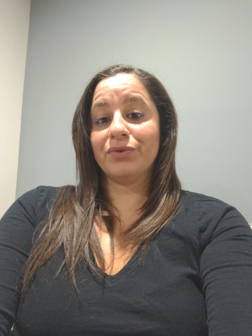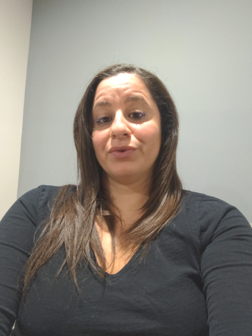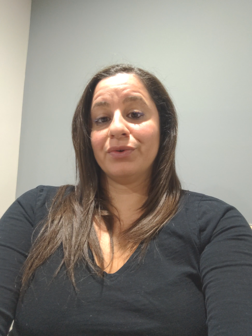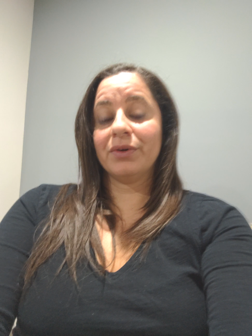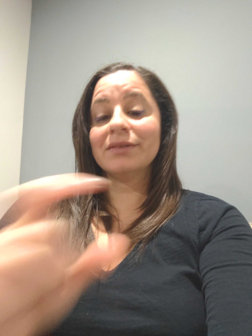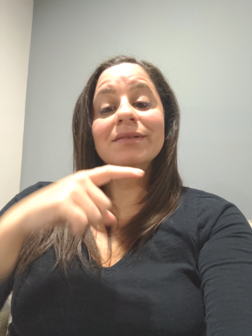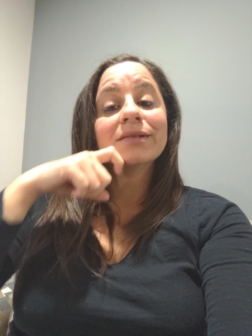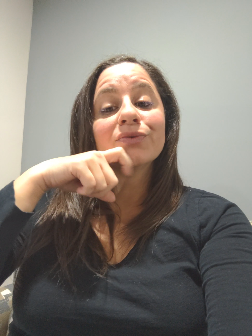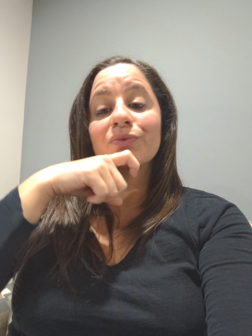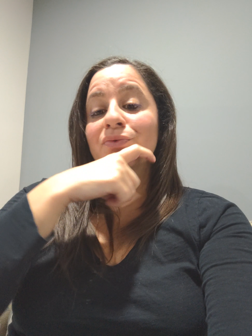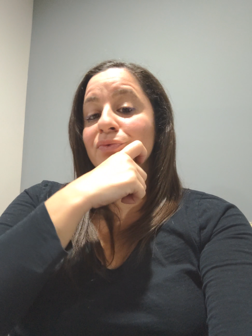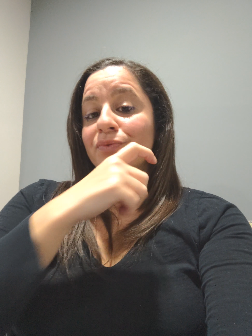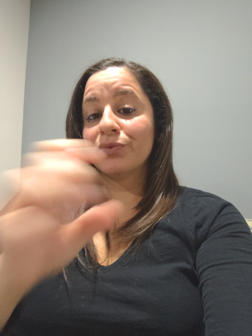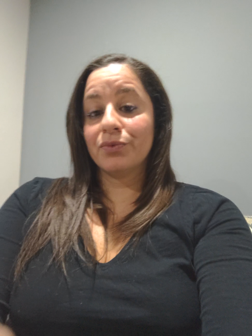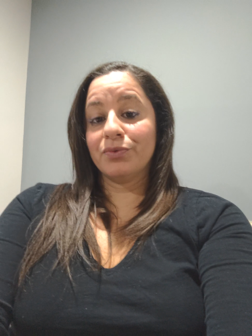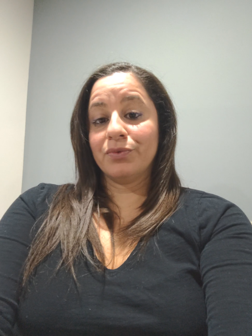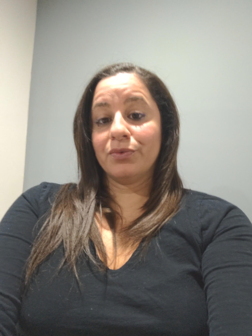cereal